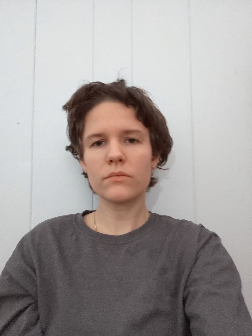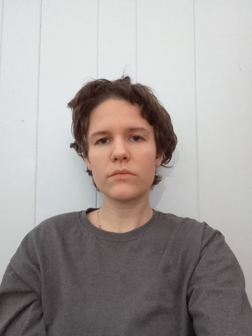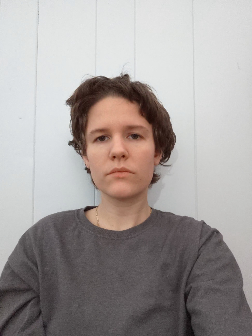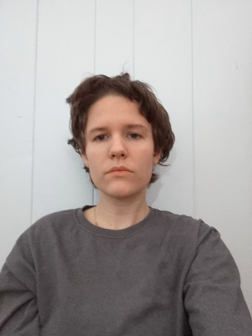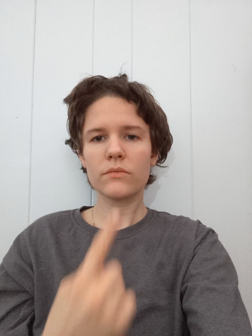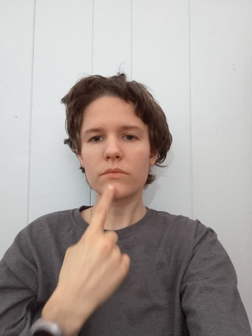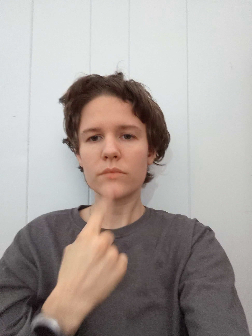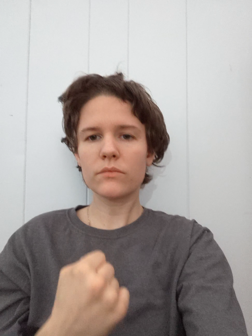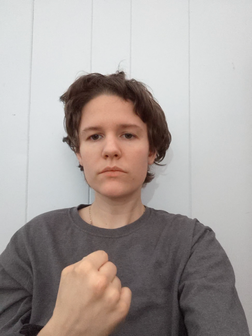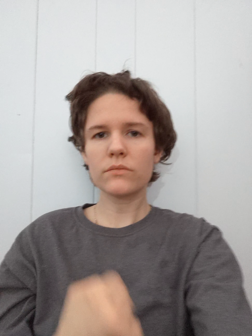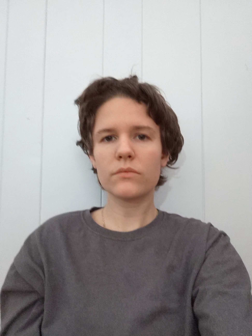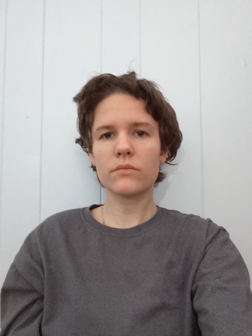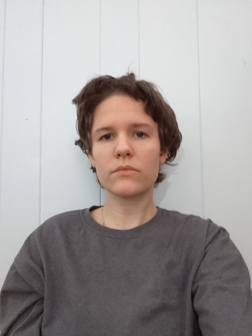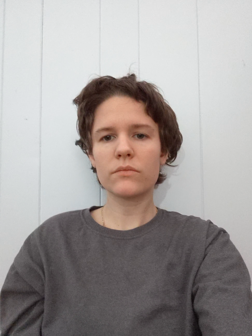red